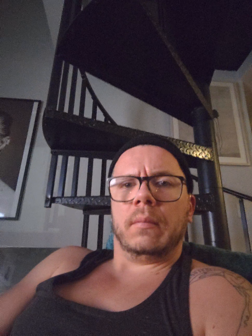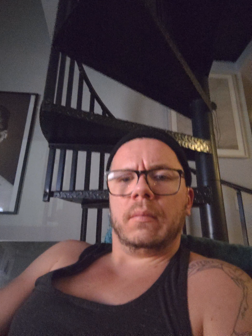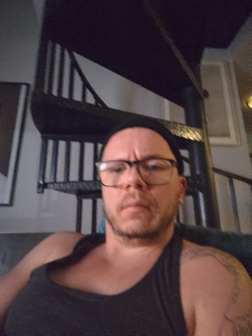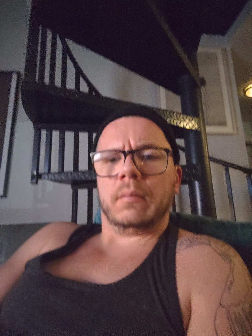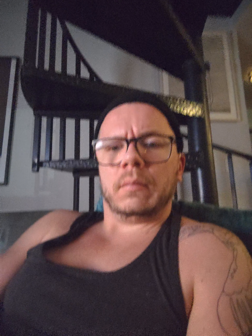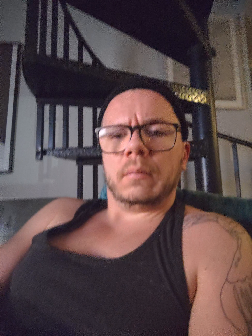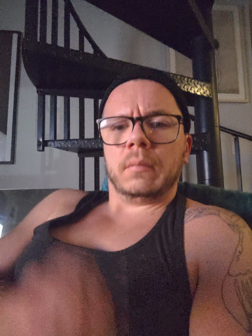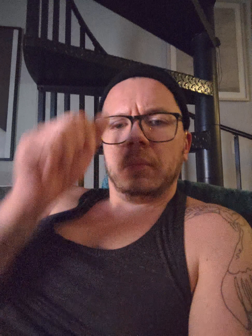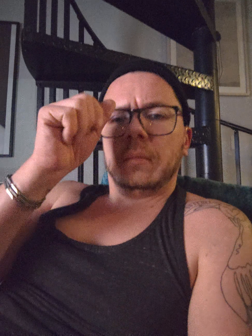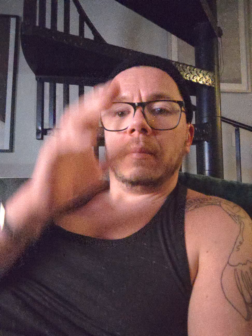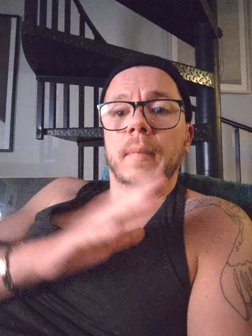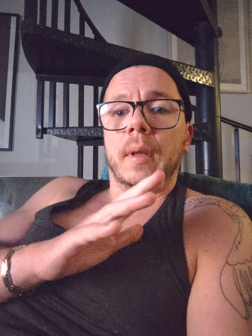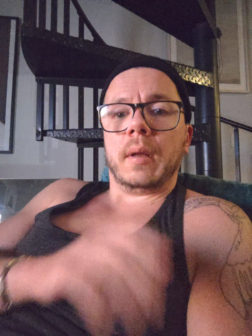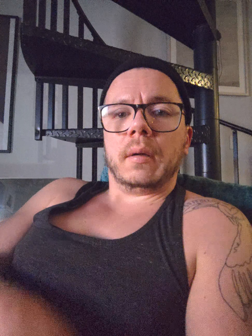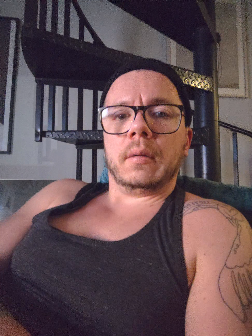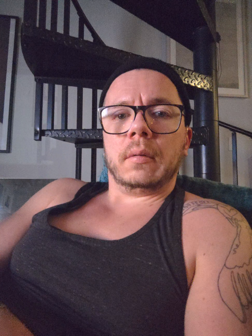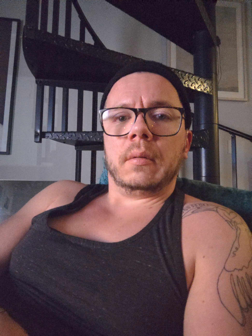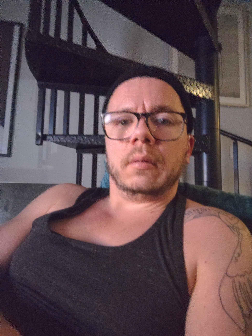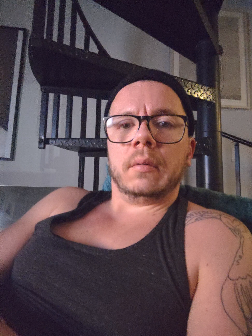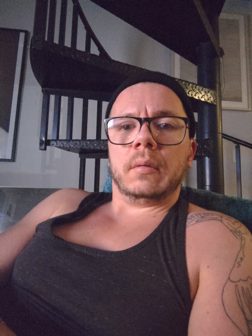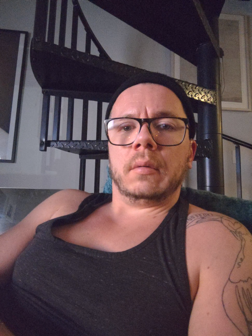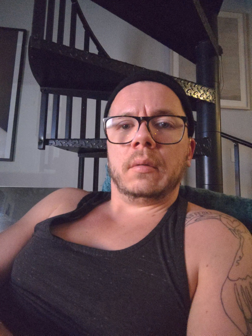man